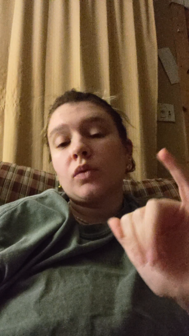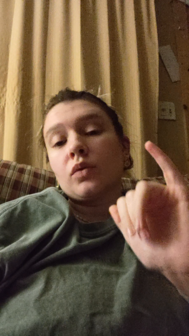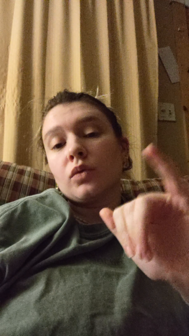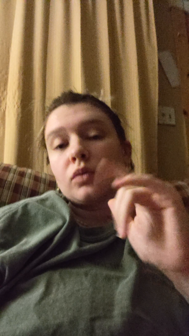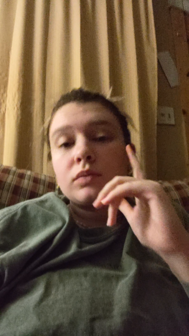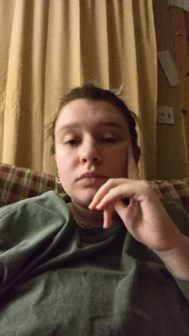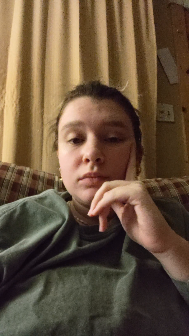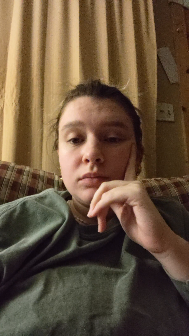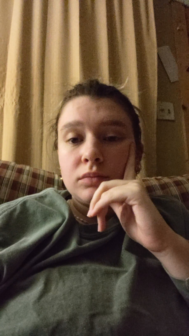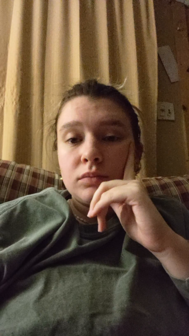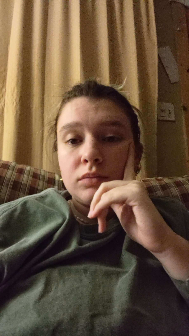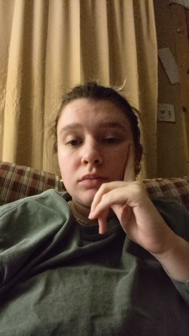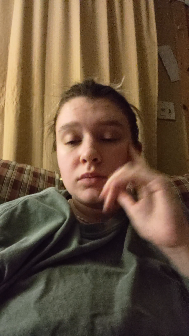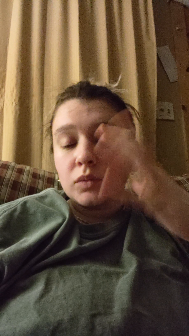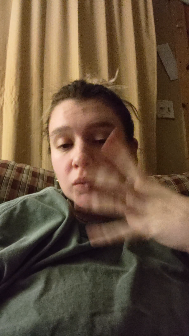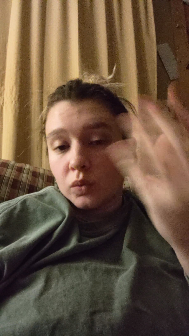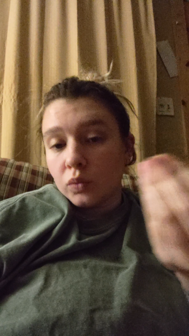going to